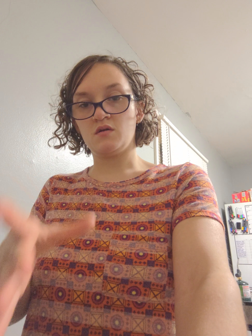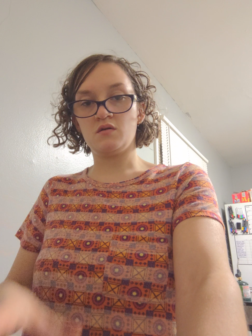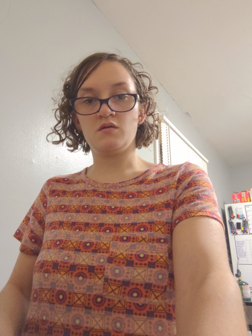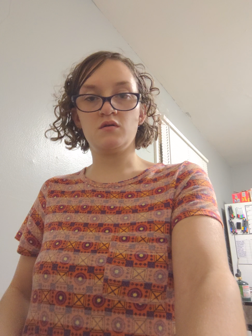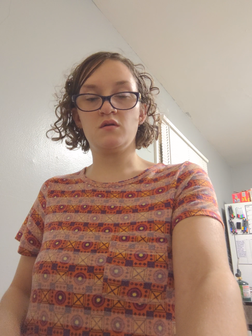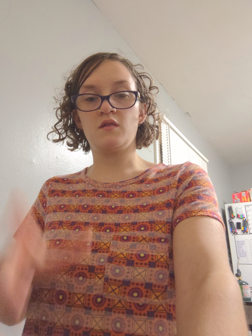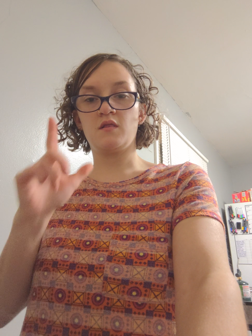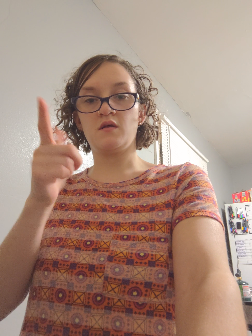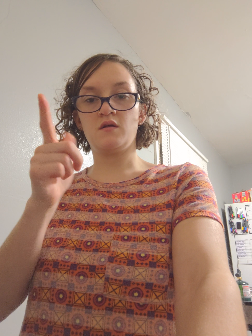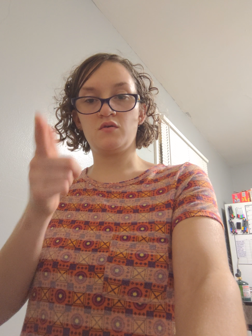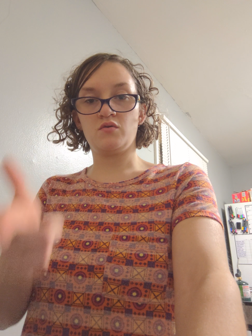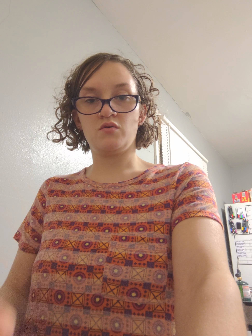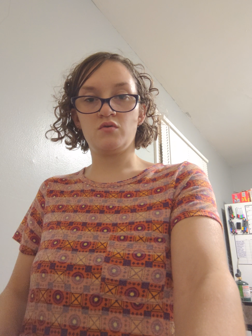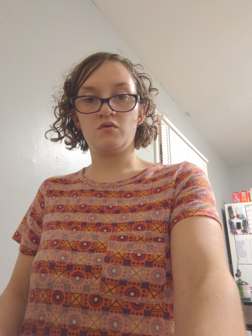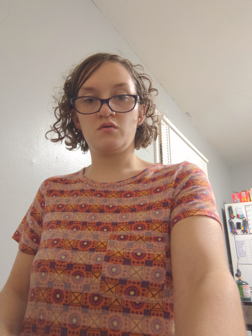later